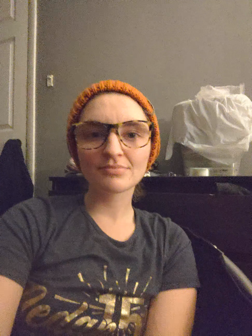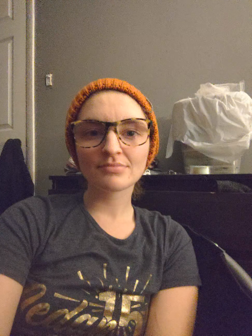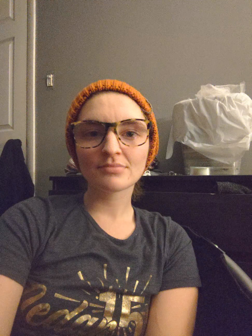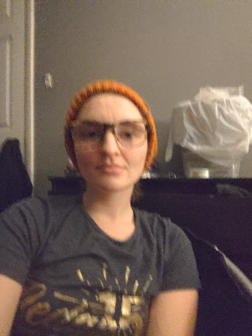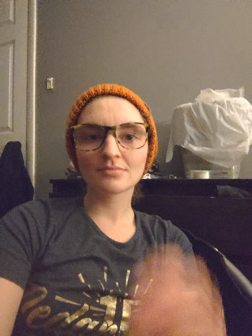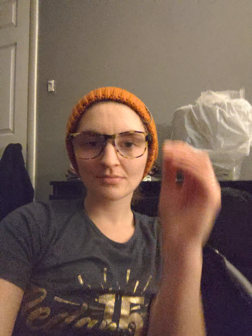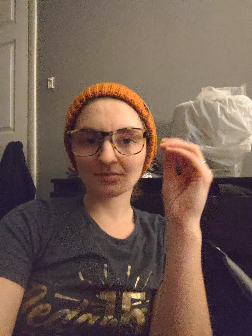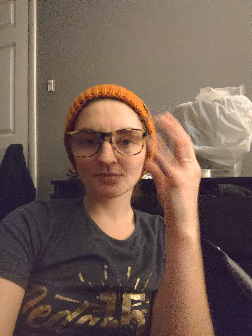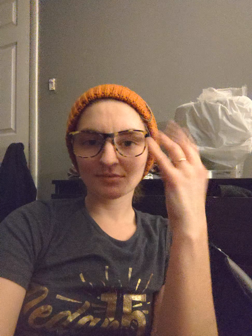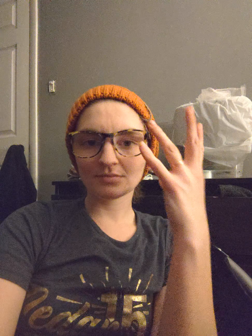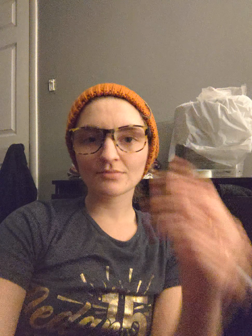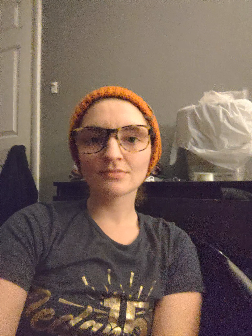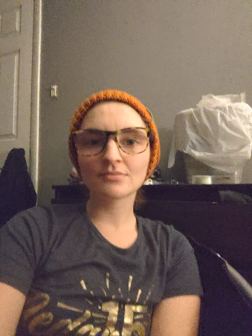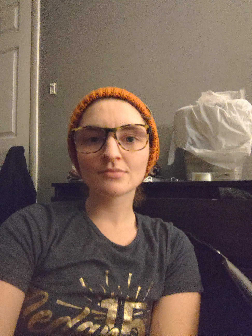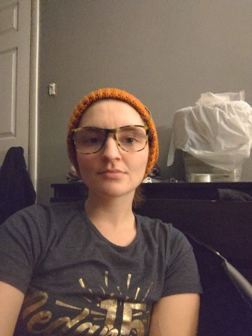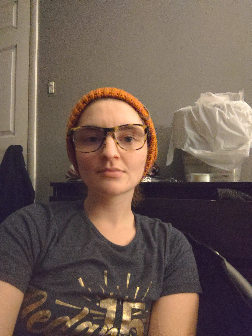shower